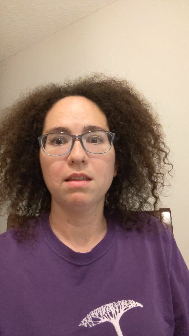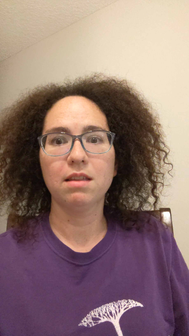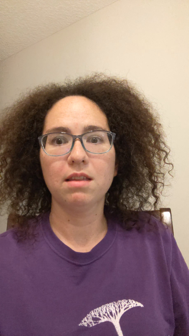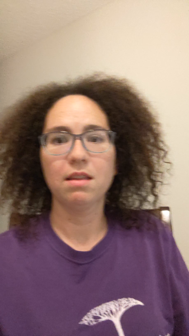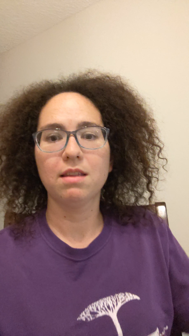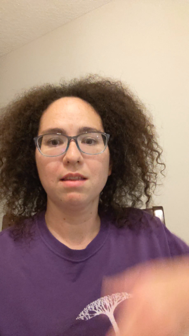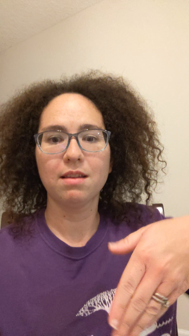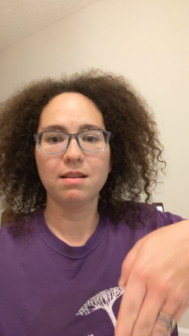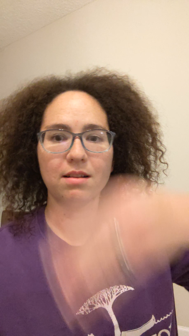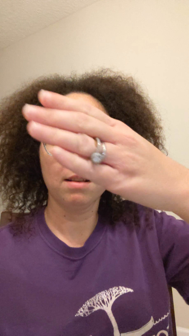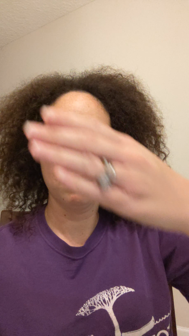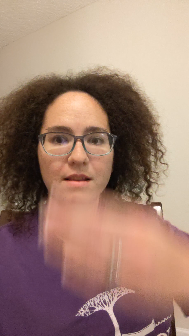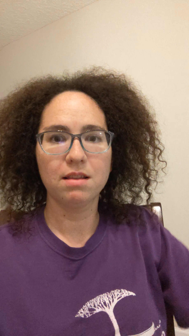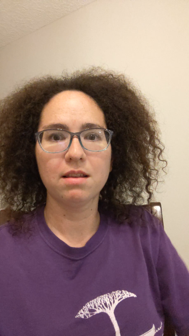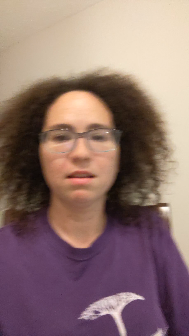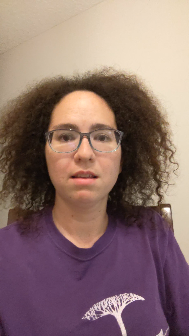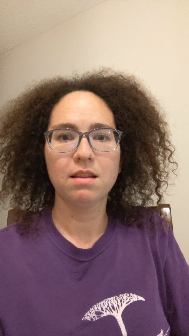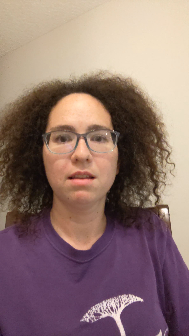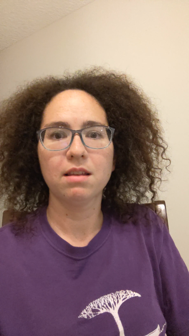kick